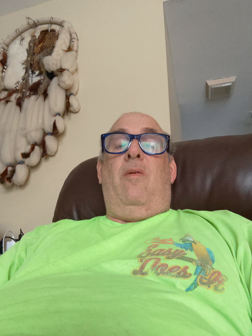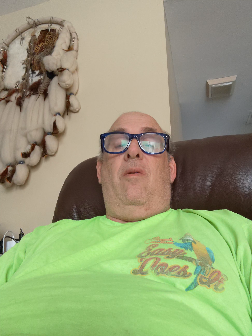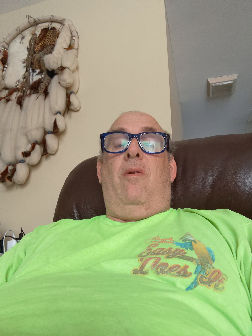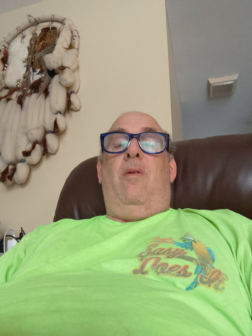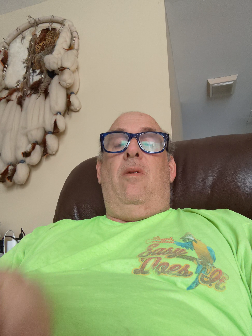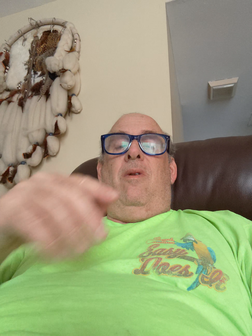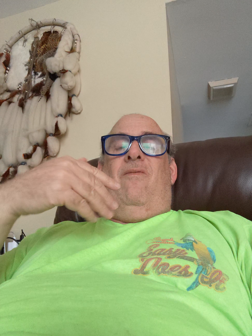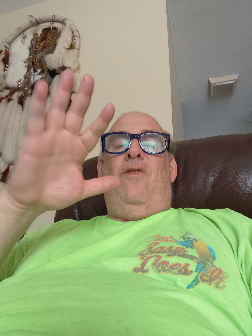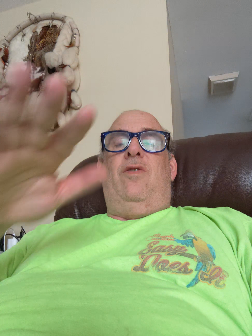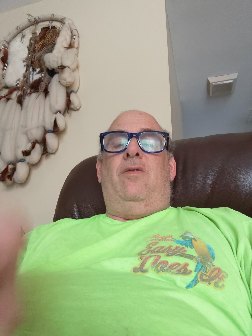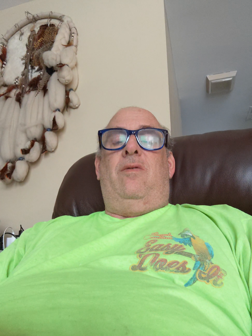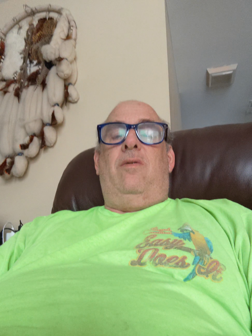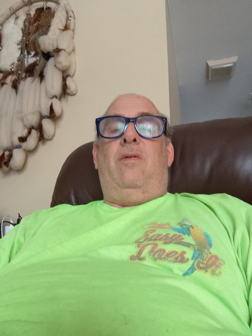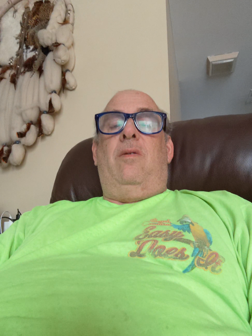finish